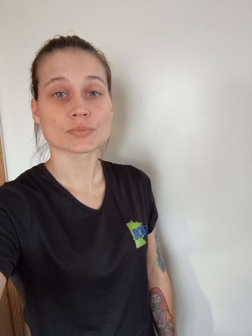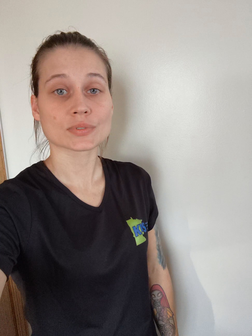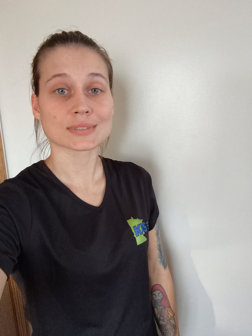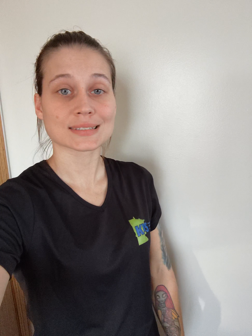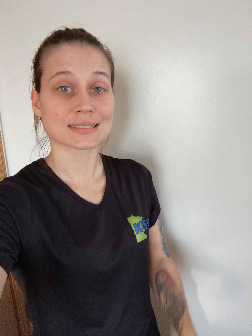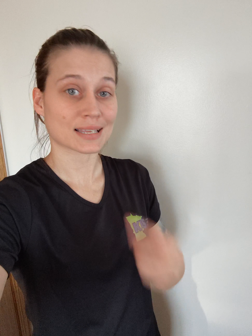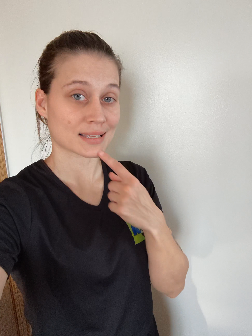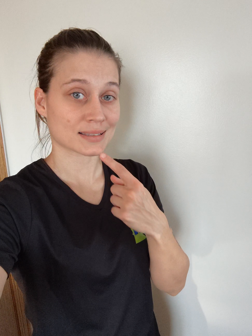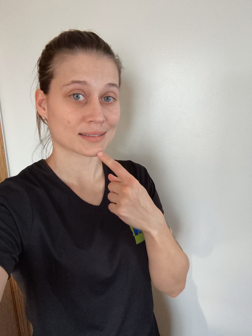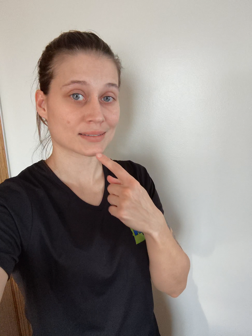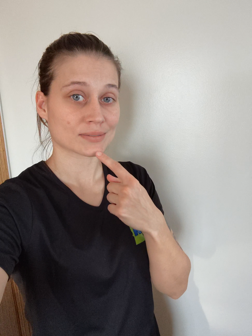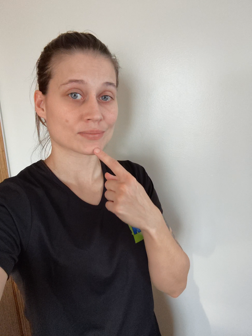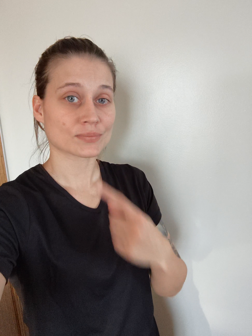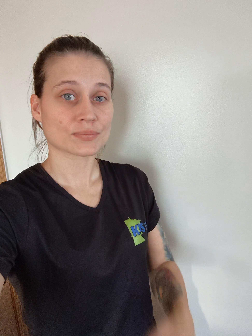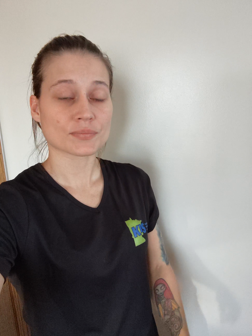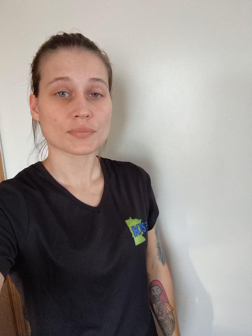say